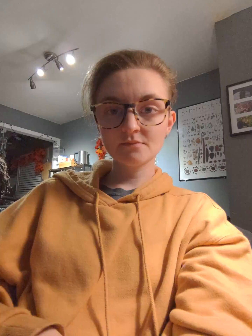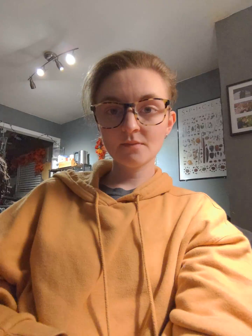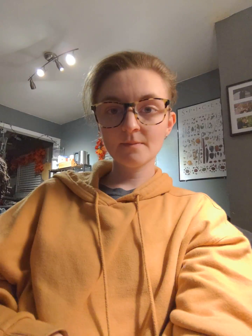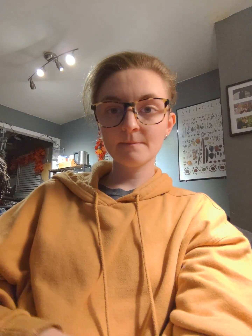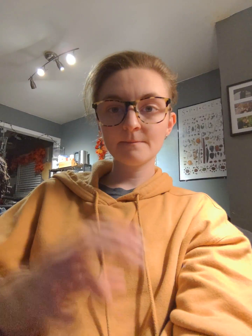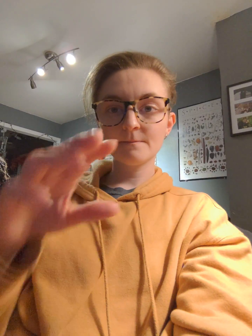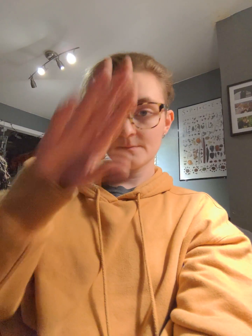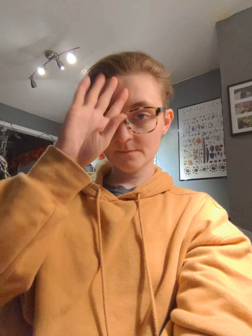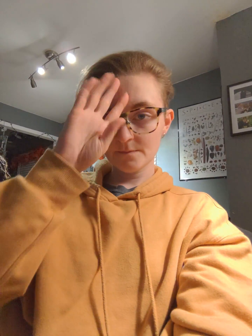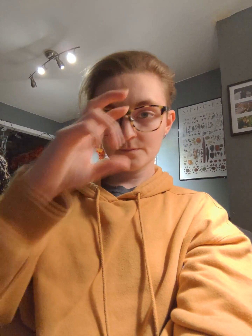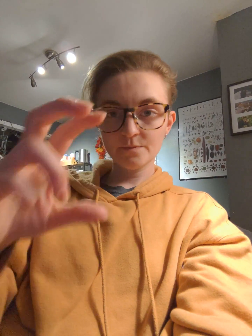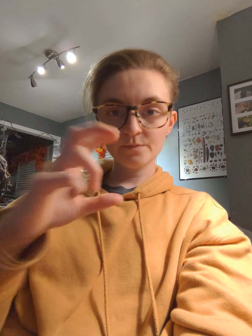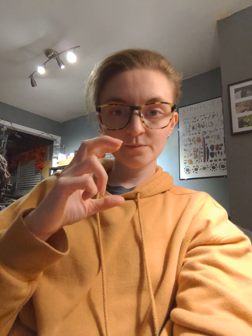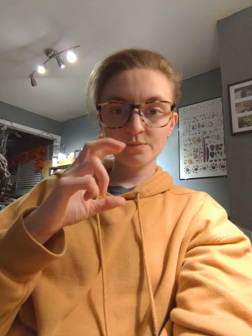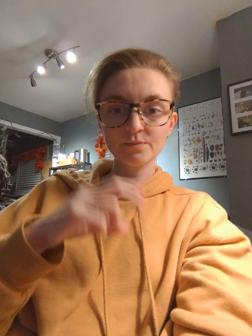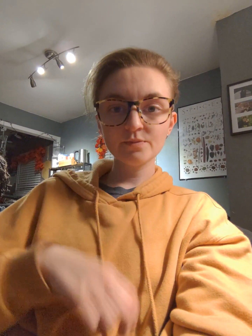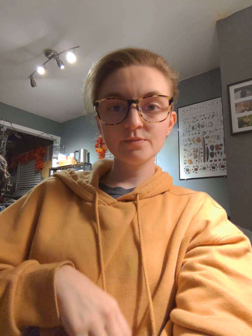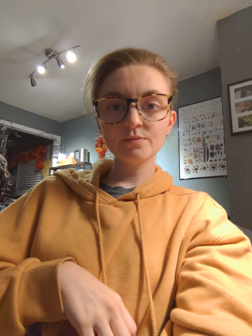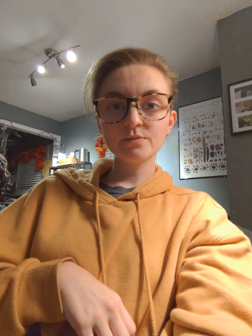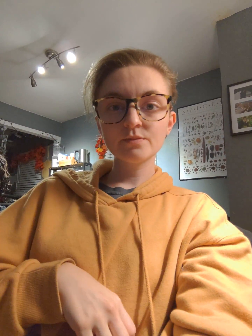fire truck